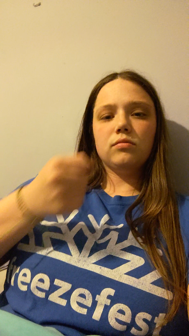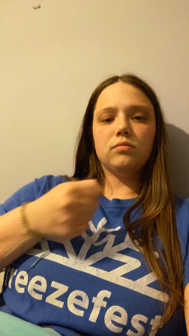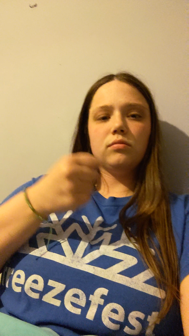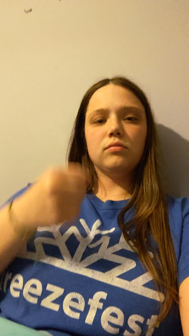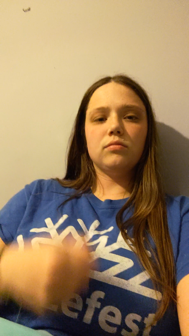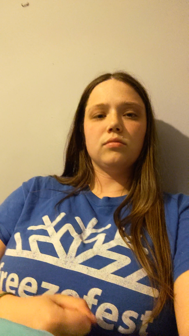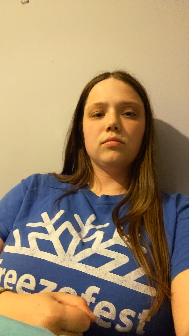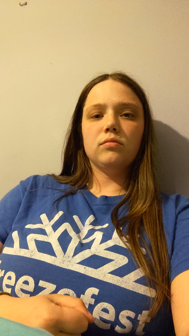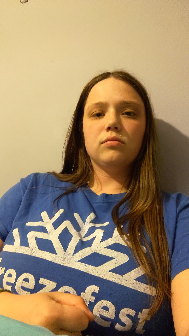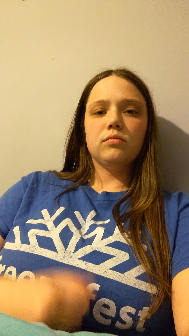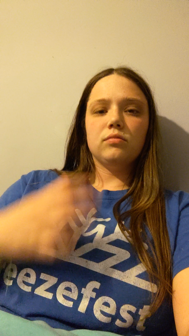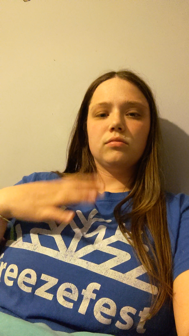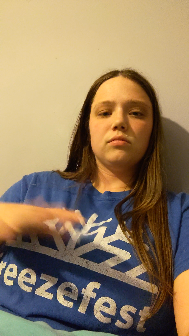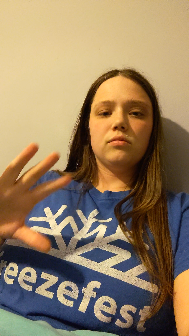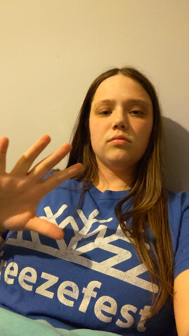dress